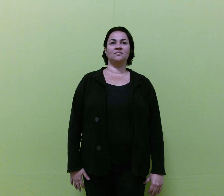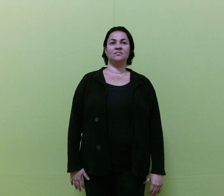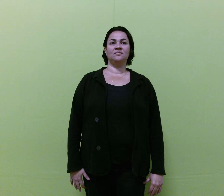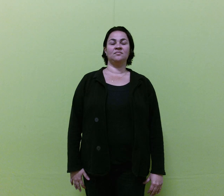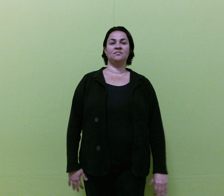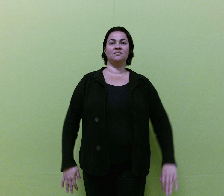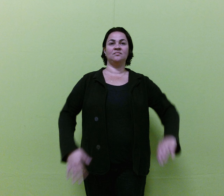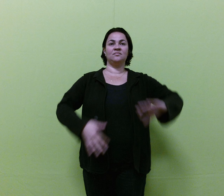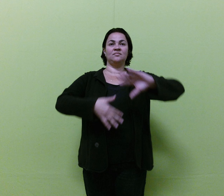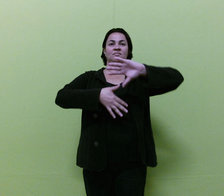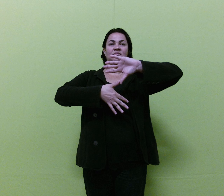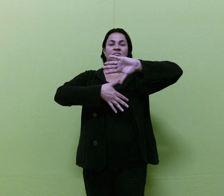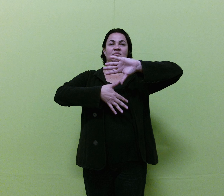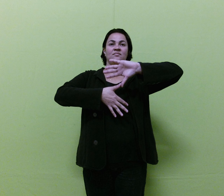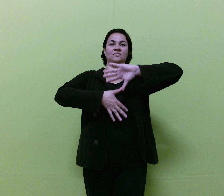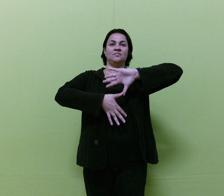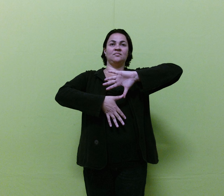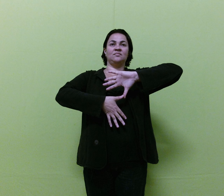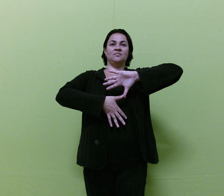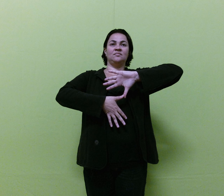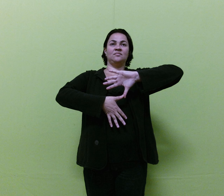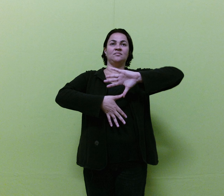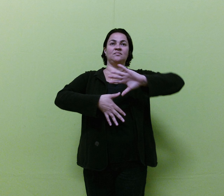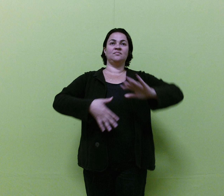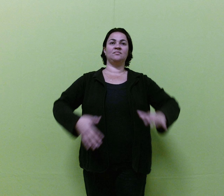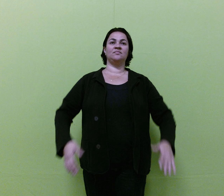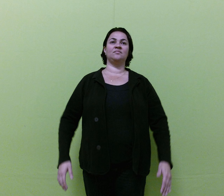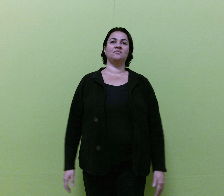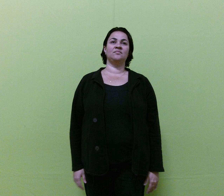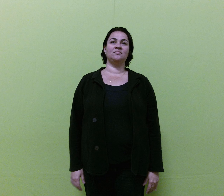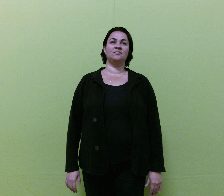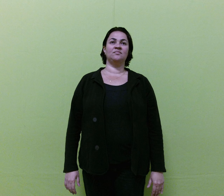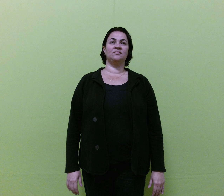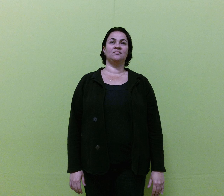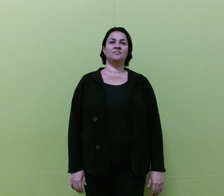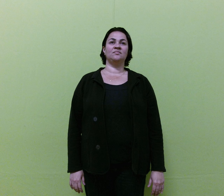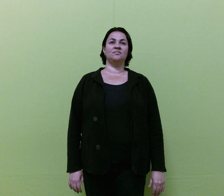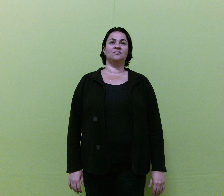América